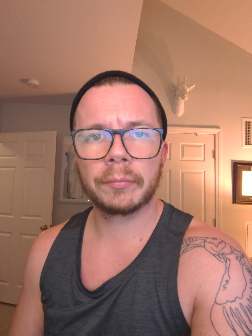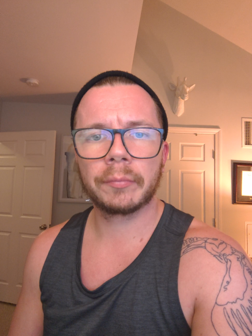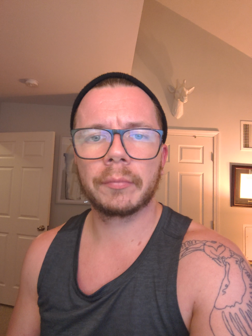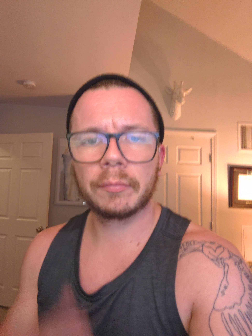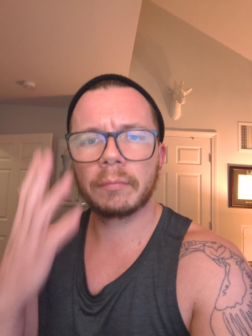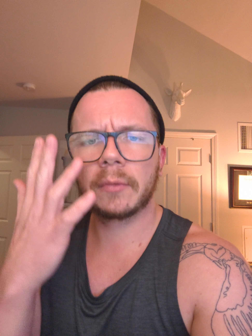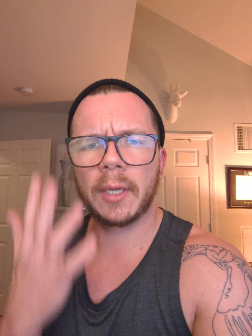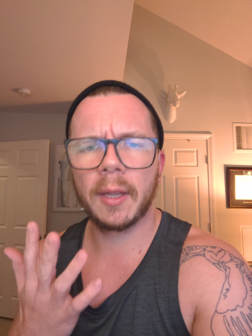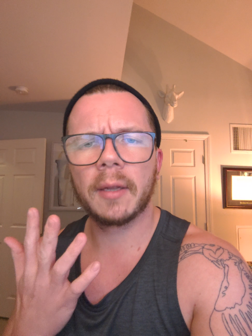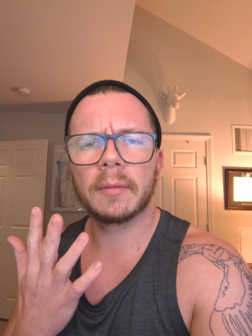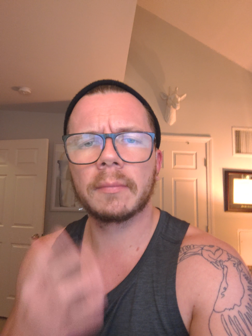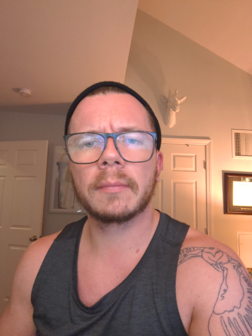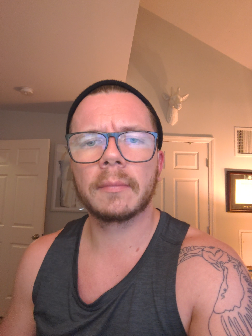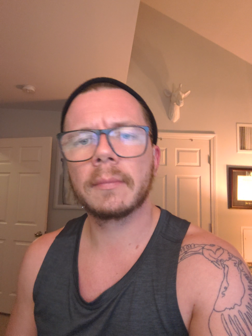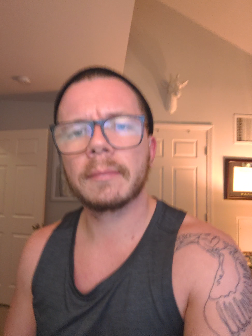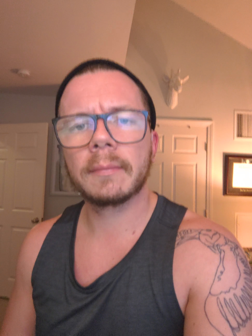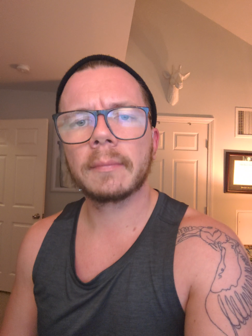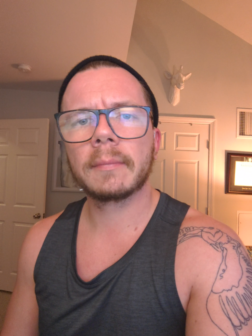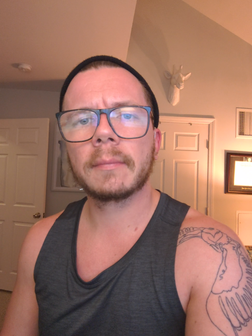sad